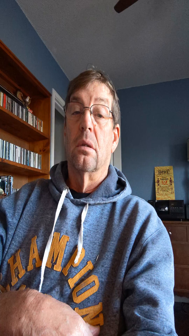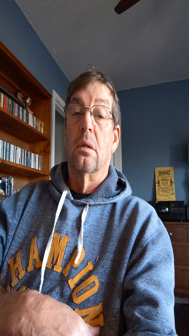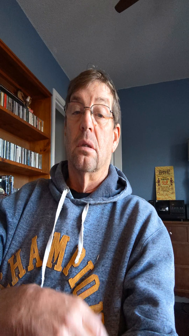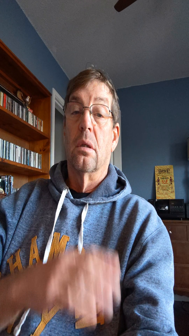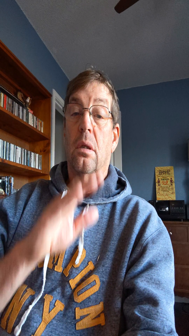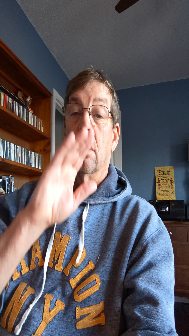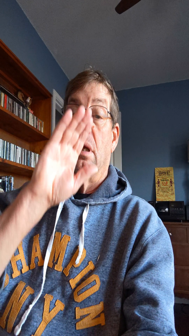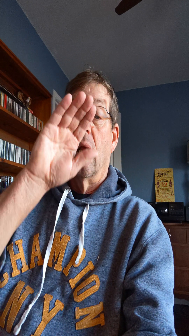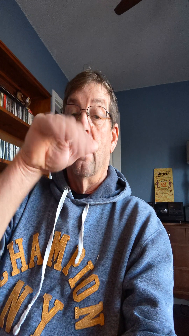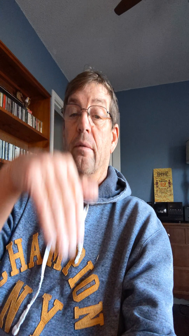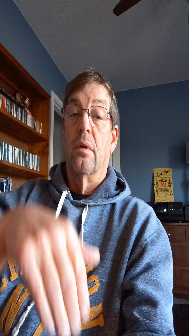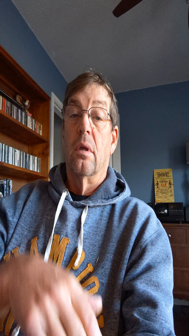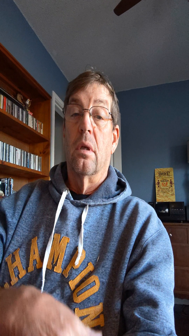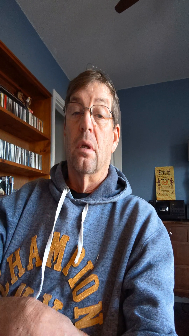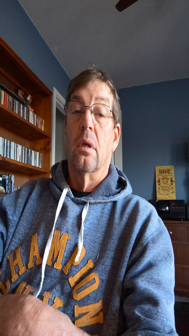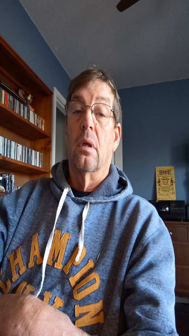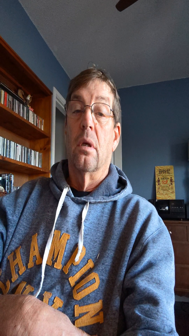elephant